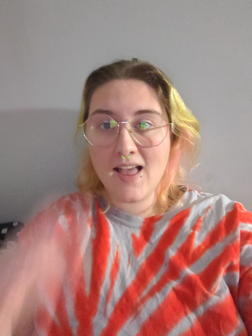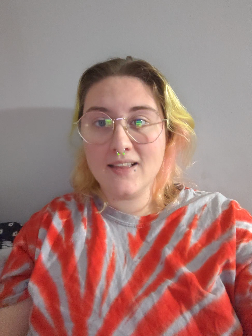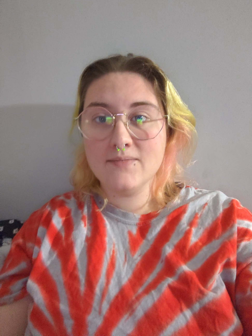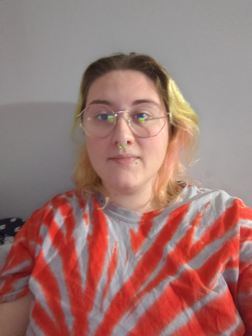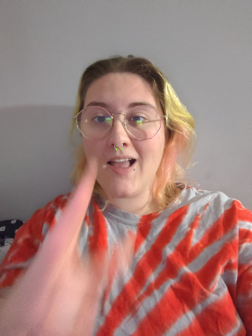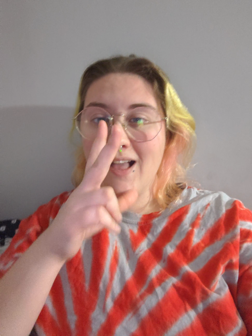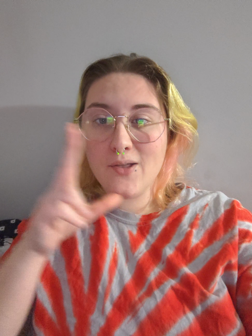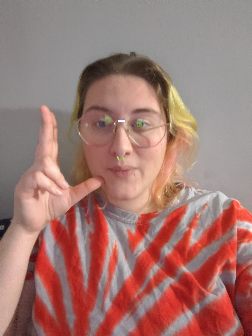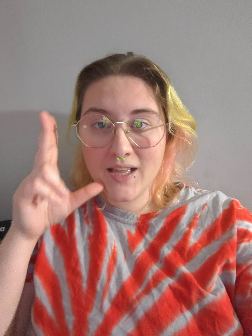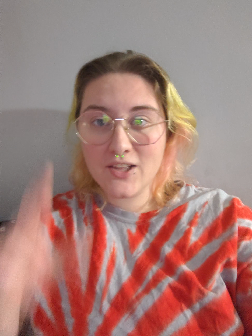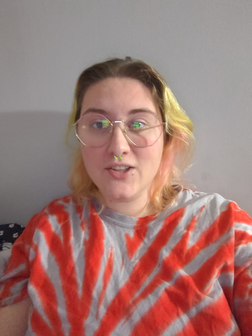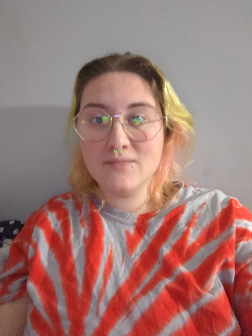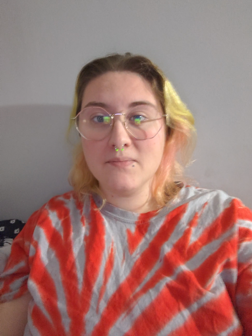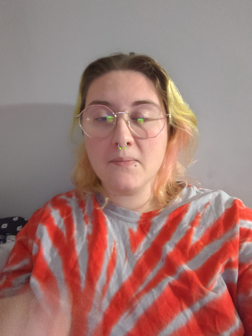underwear